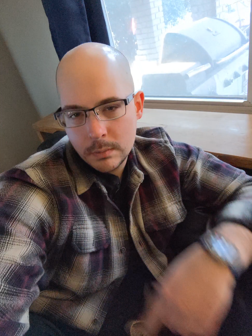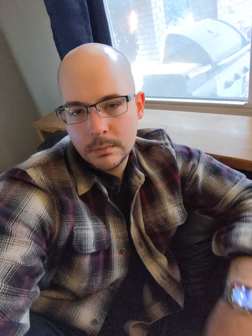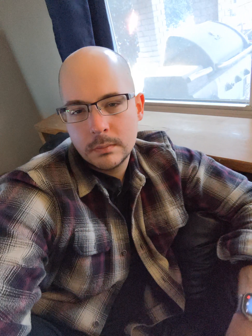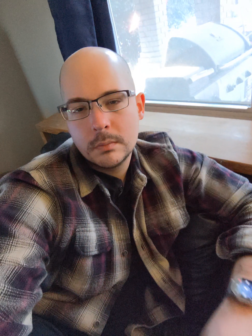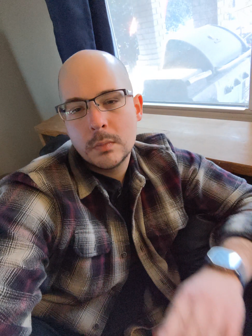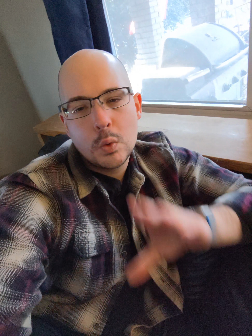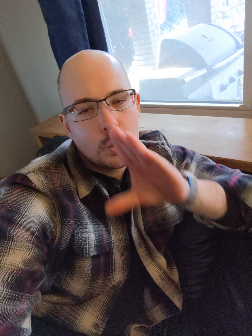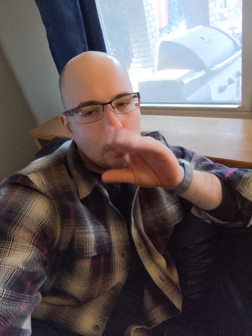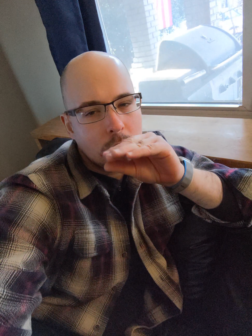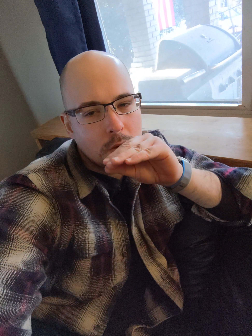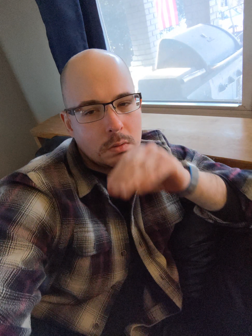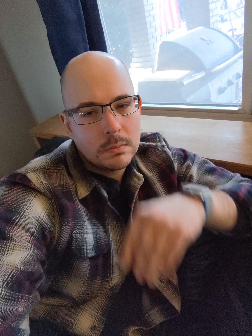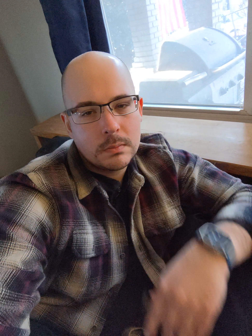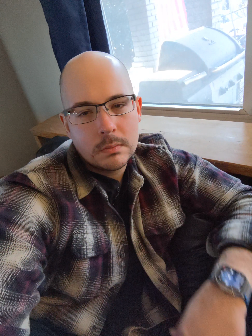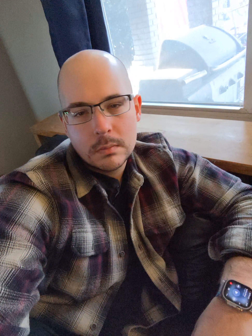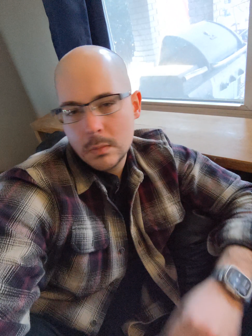goose